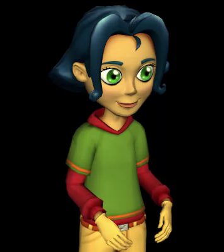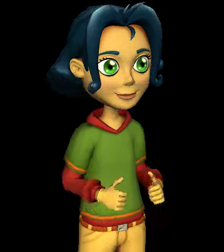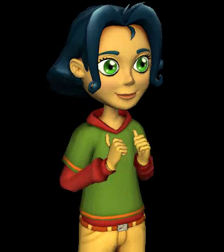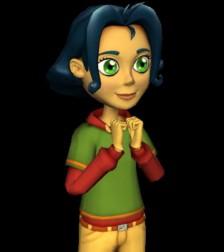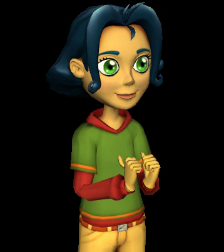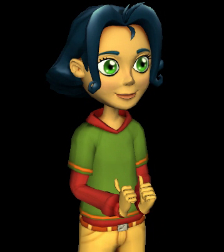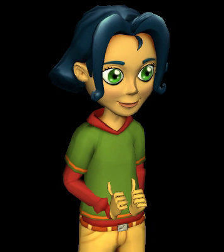حقيبة ظهر